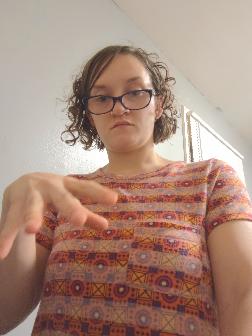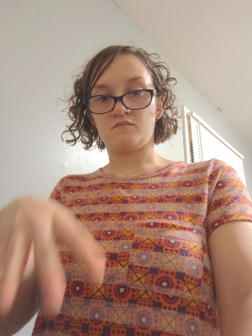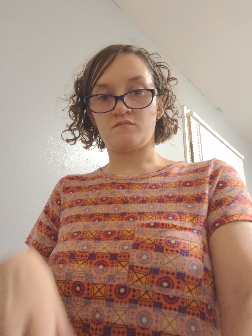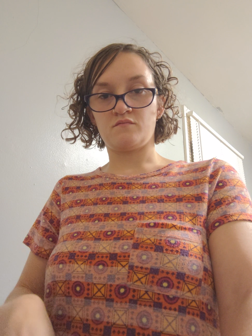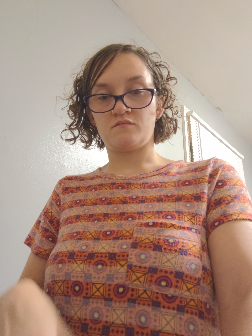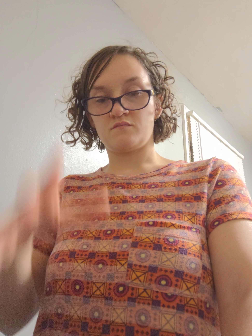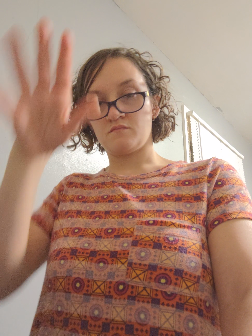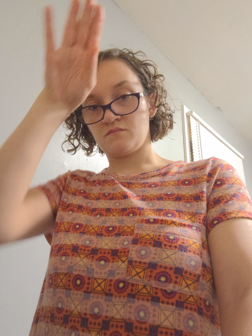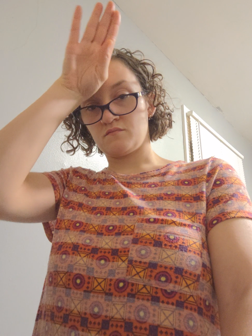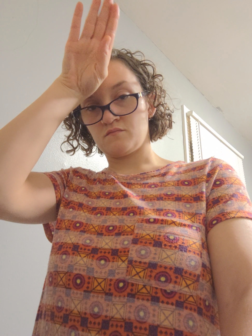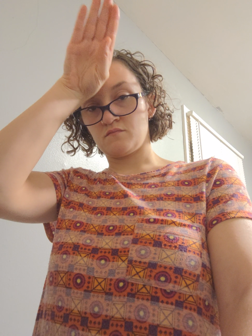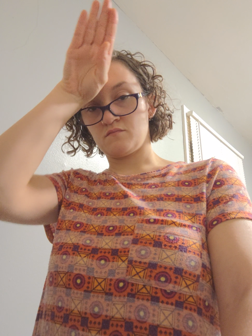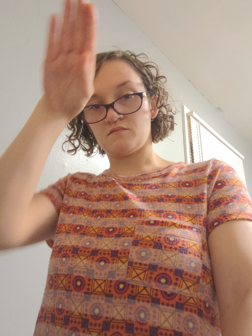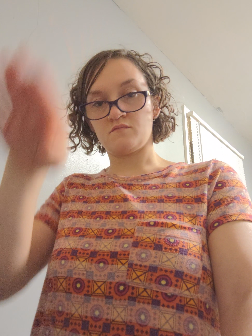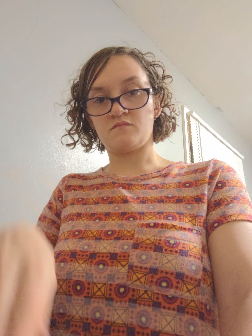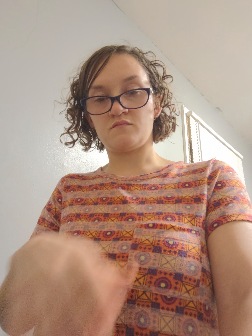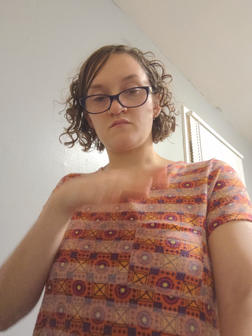fireman